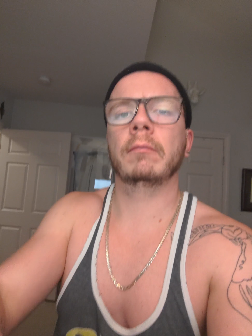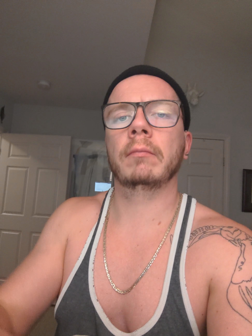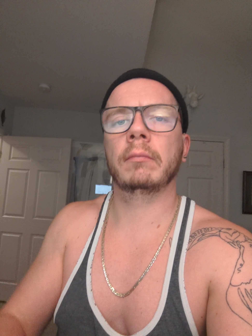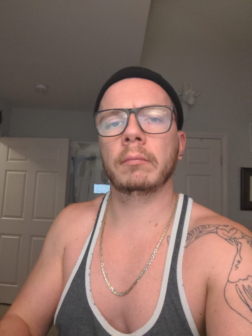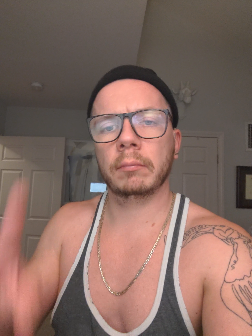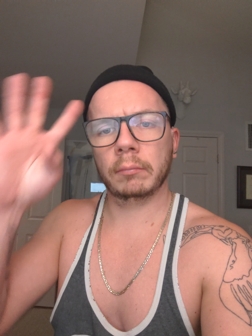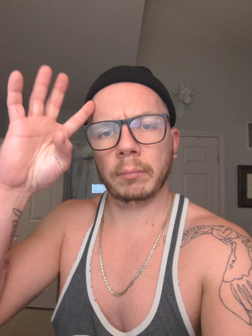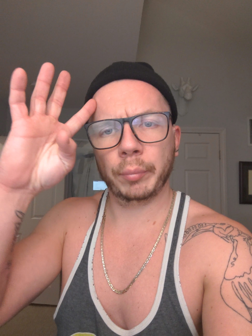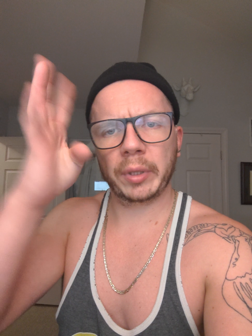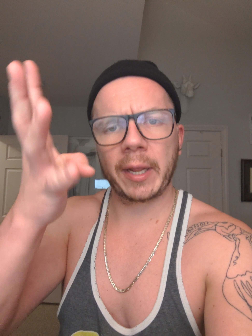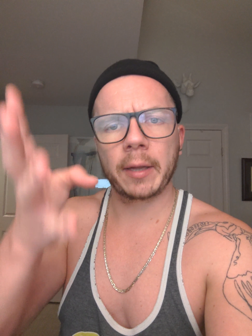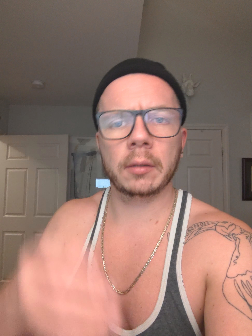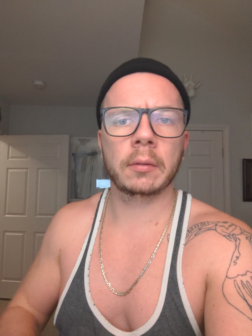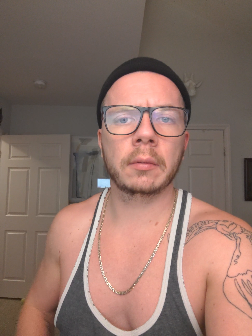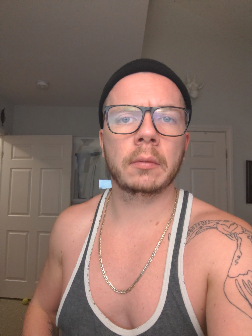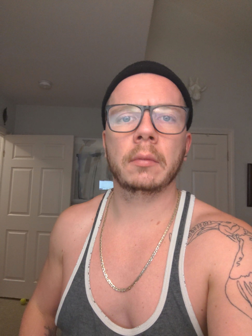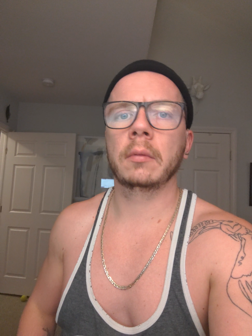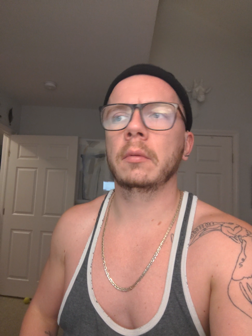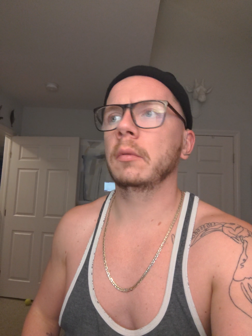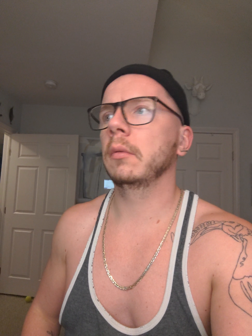pretend